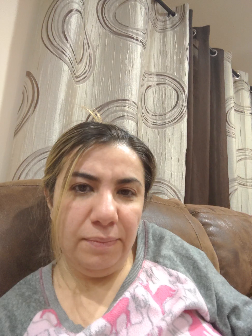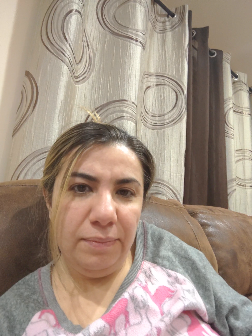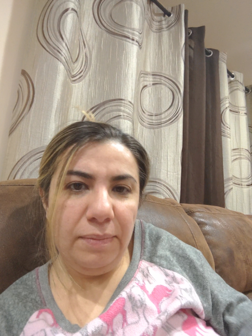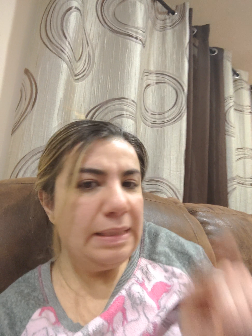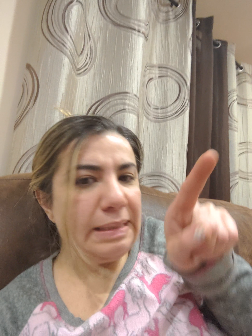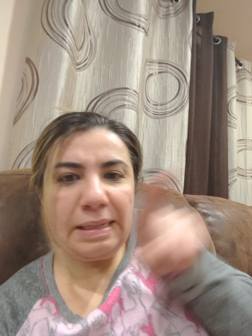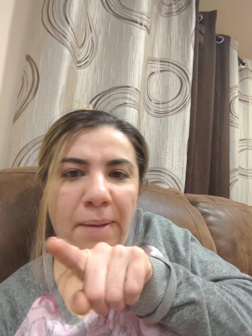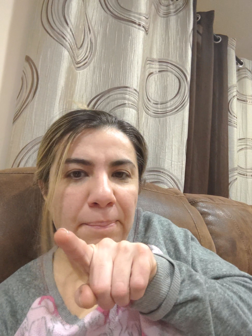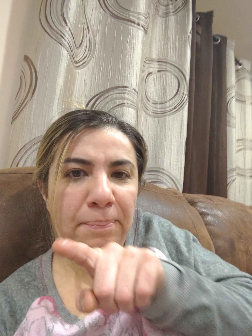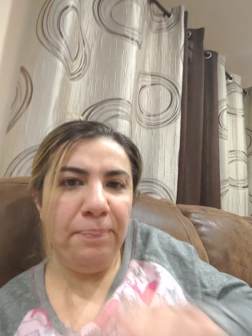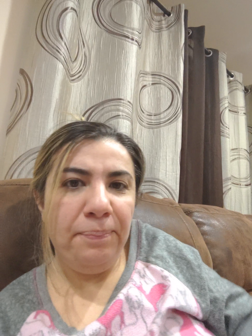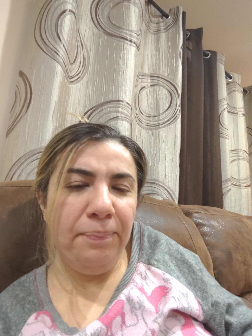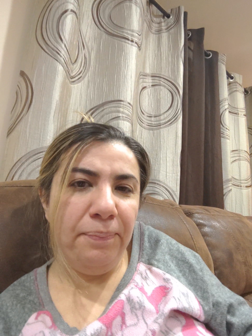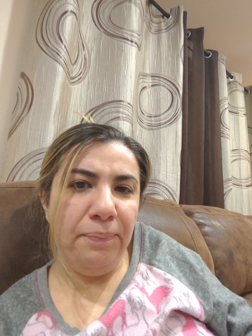same